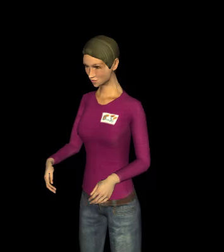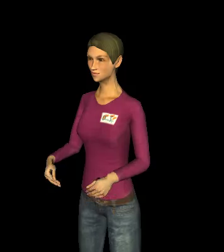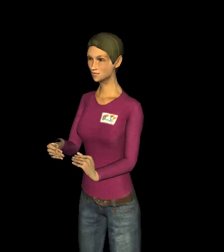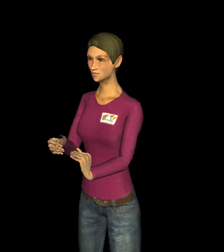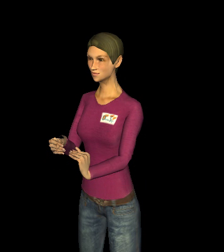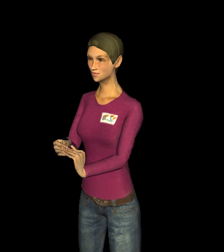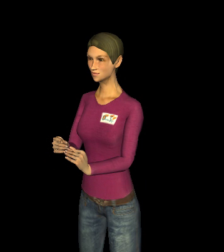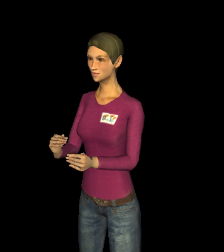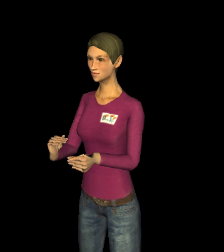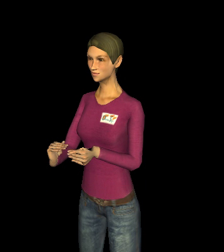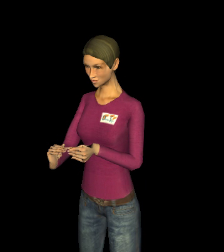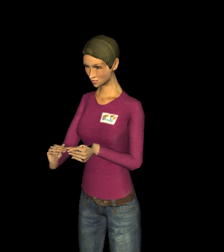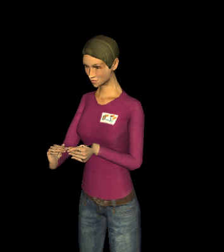مشكلة